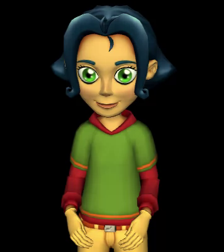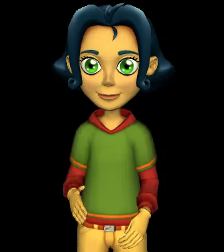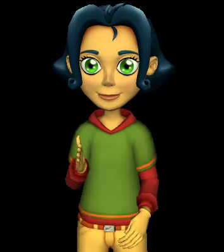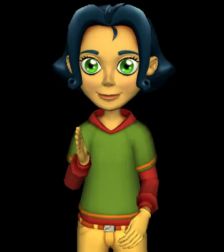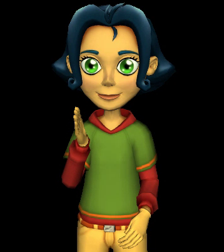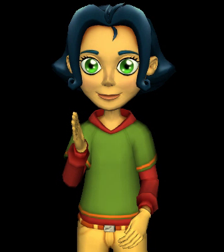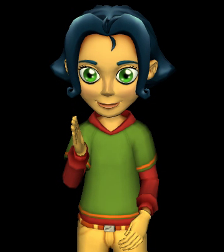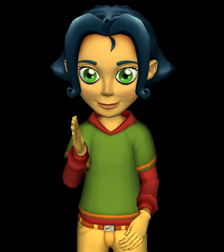مستقبل